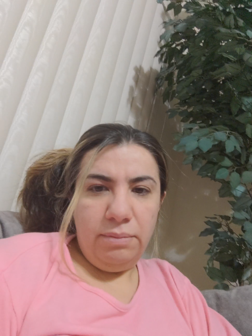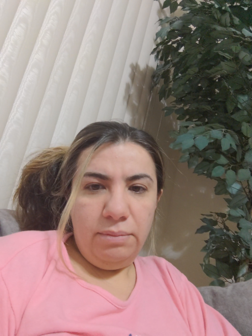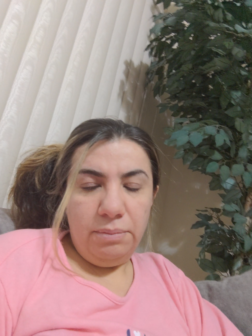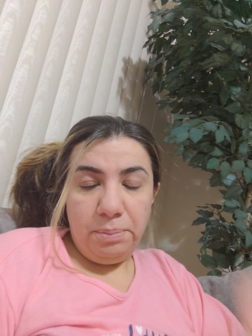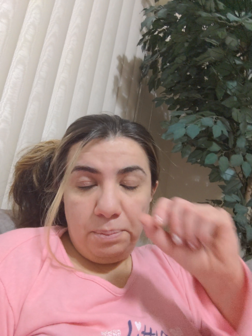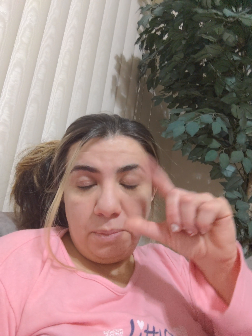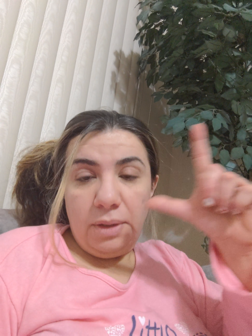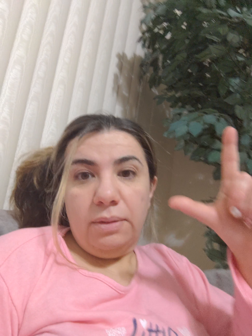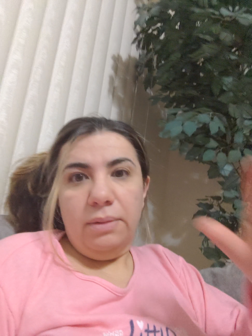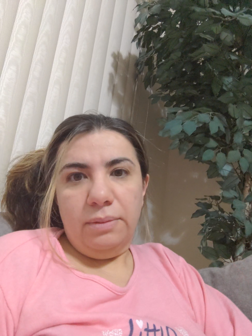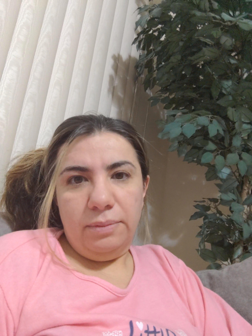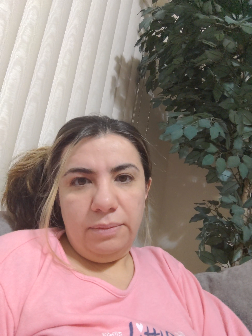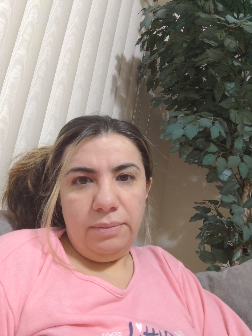awake